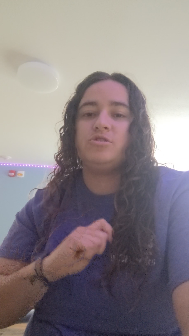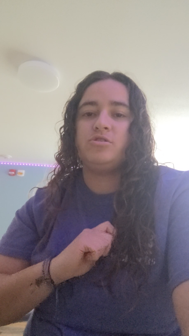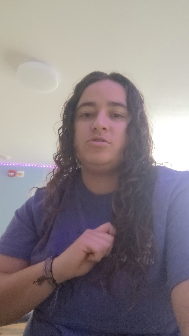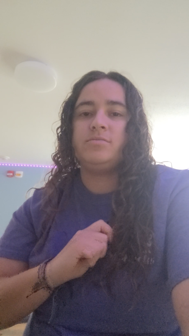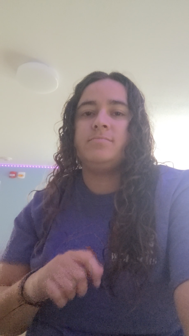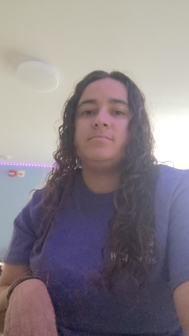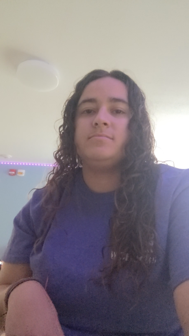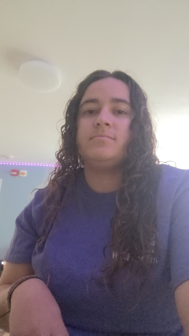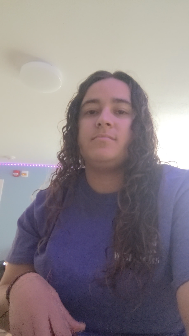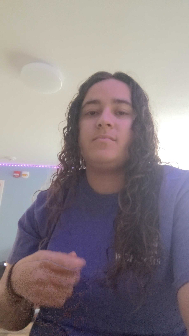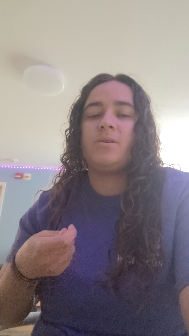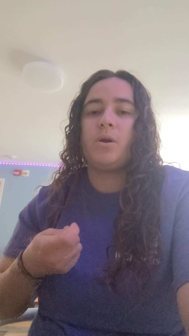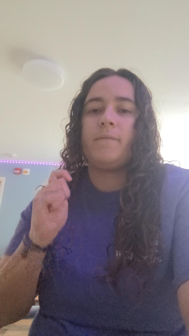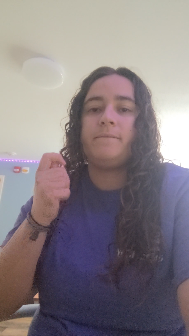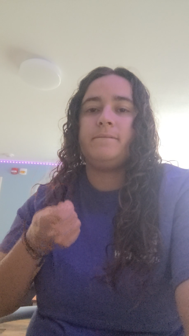shovel